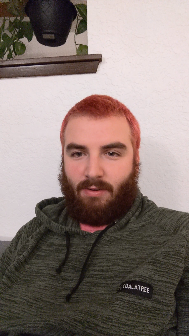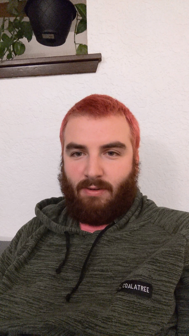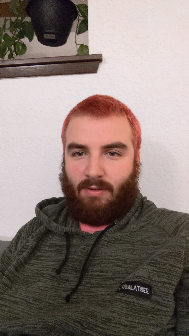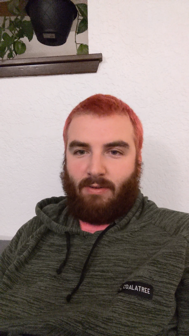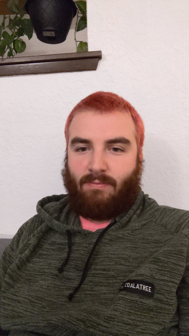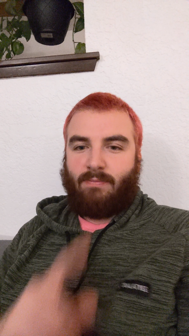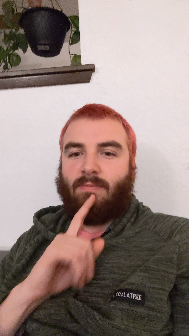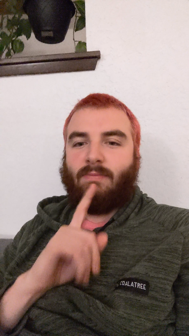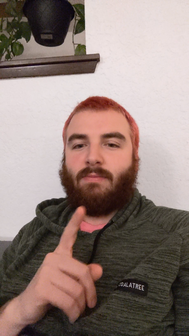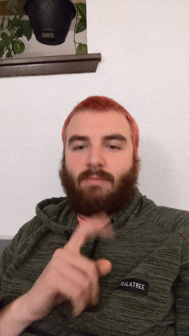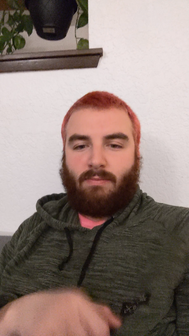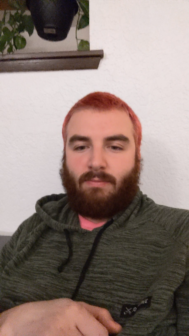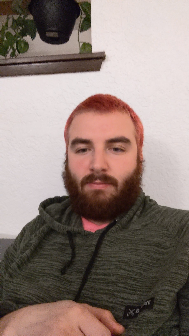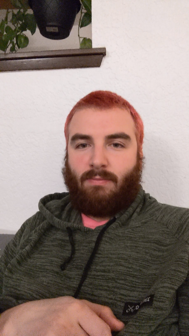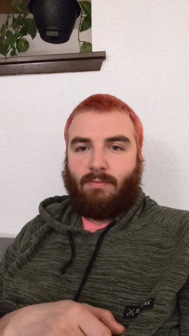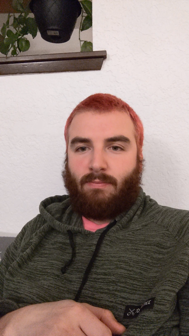is